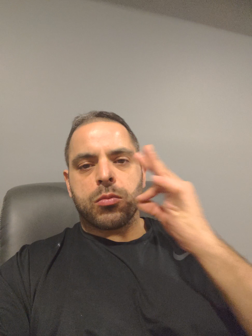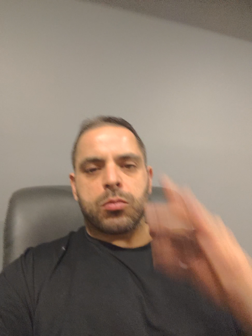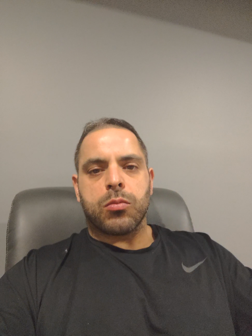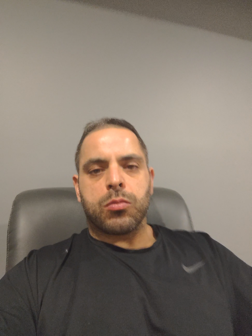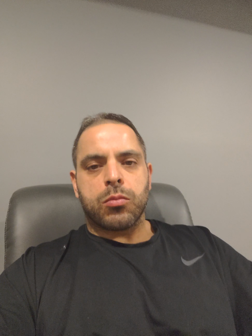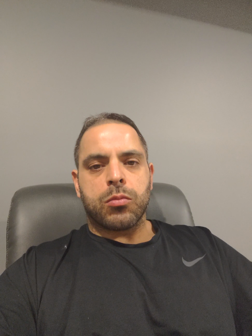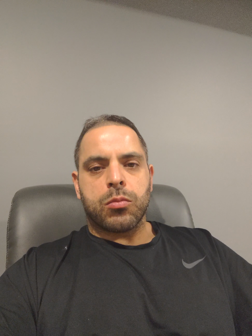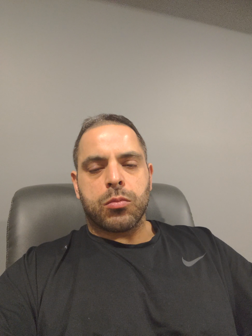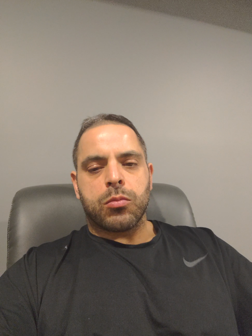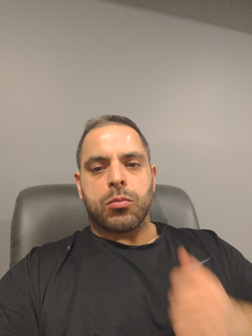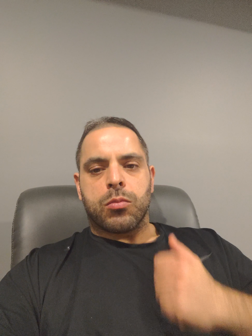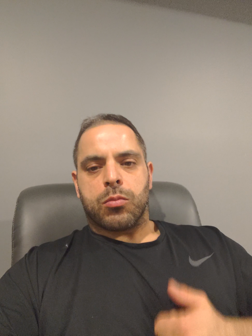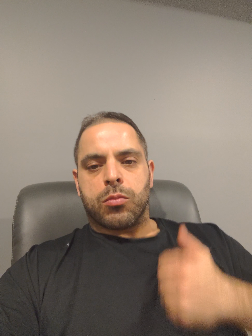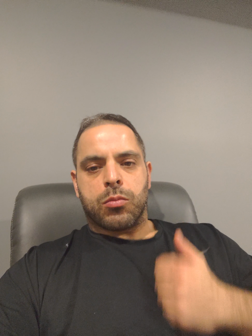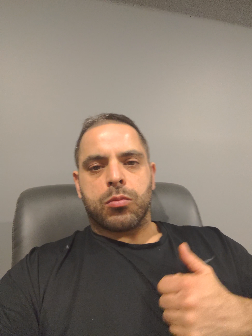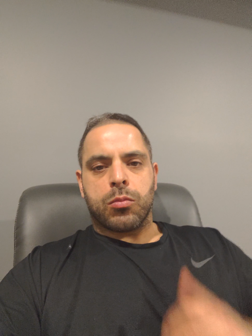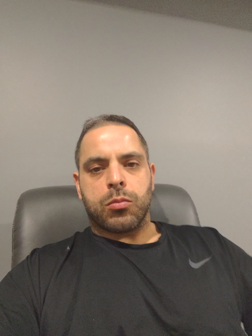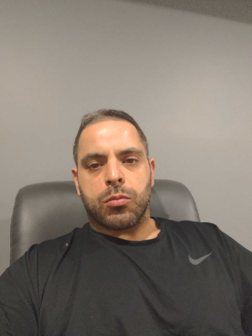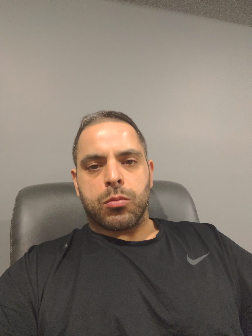bath